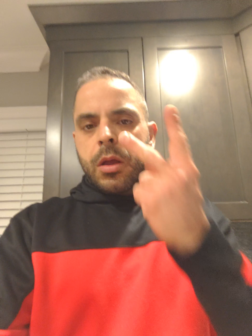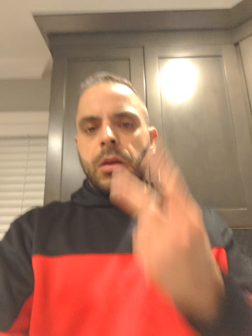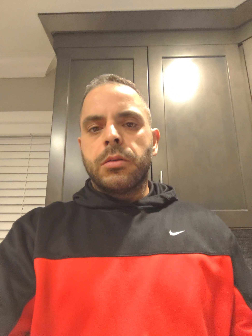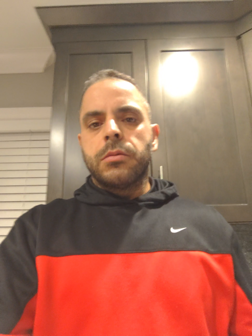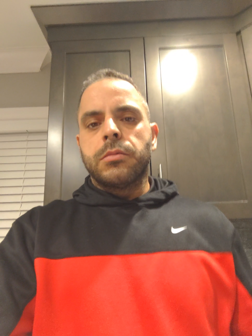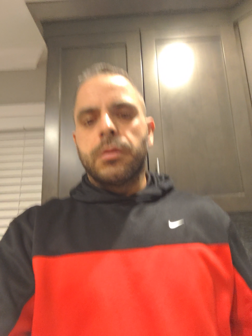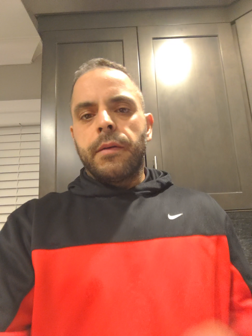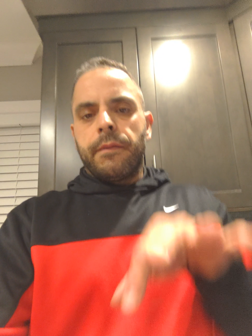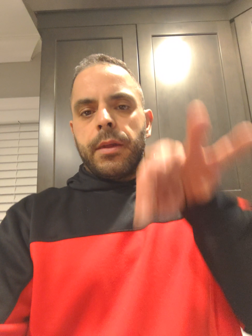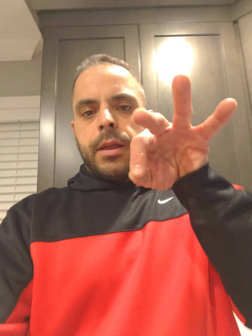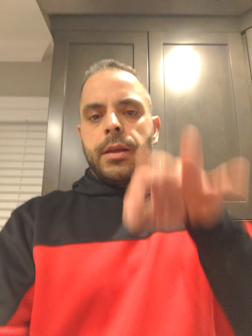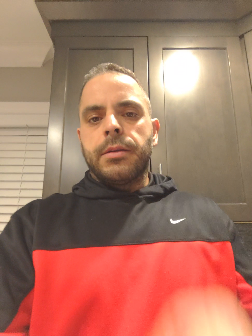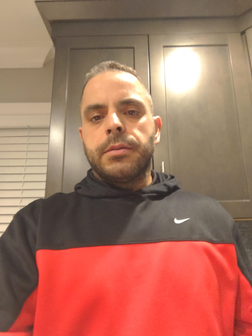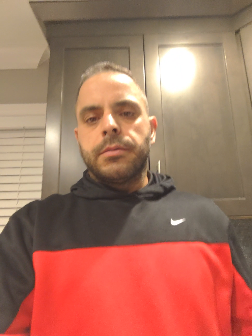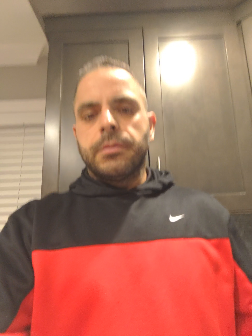find